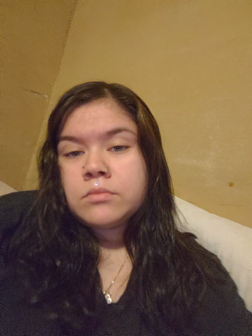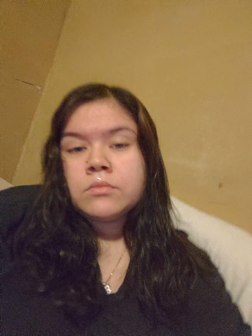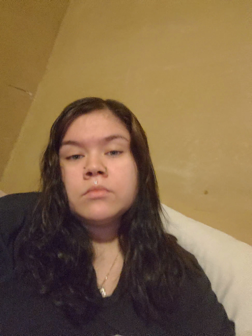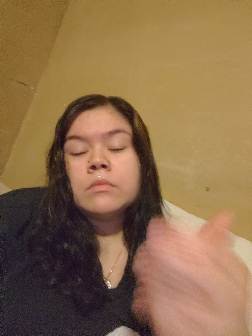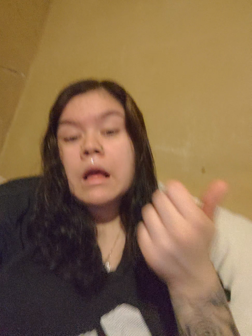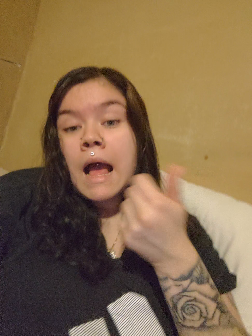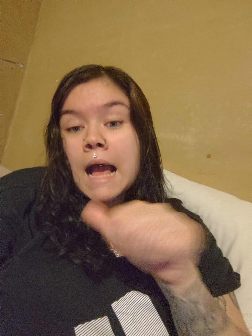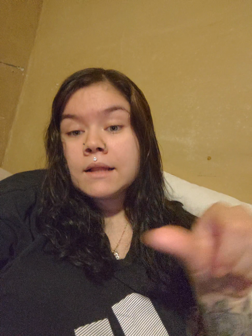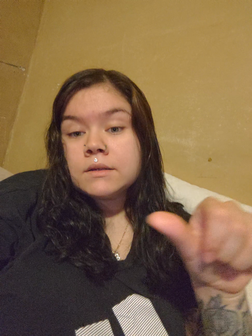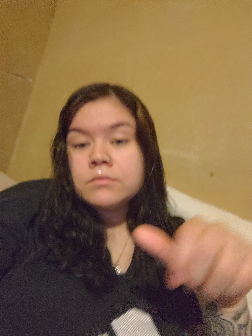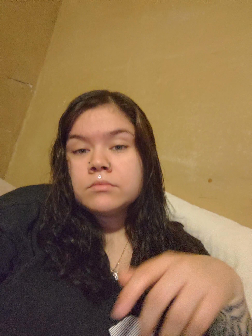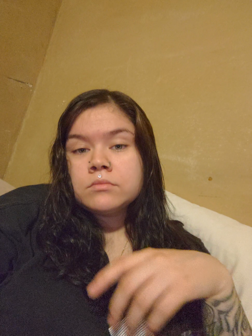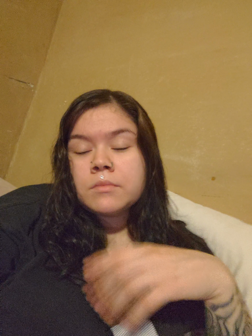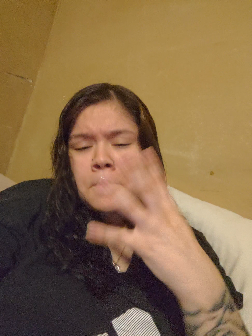any